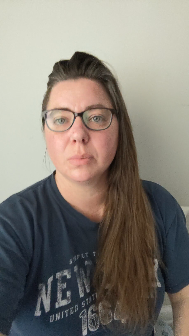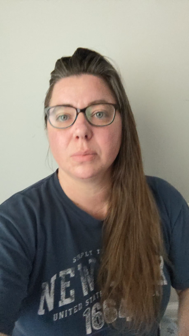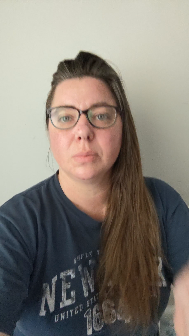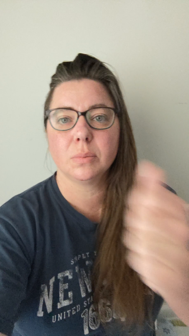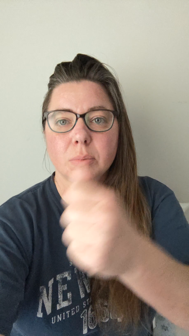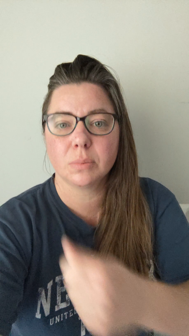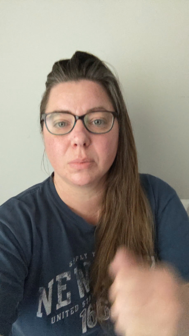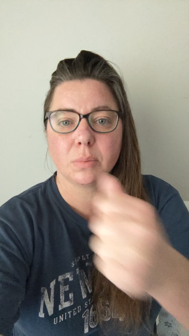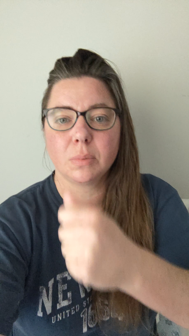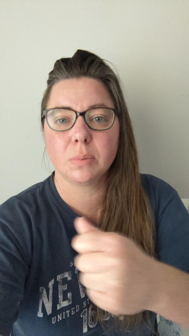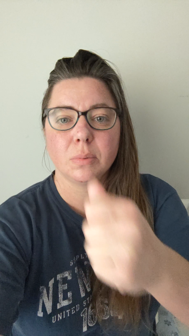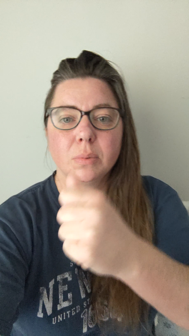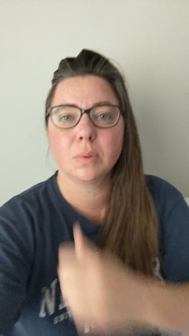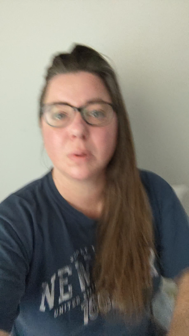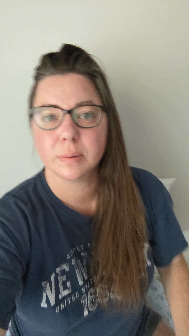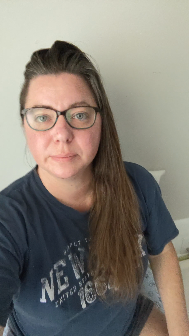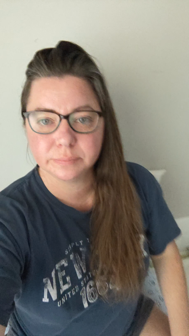coffee